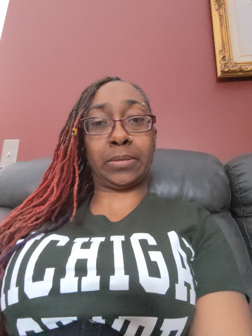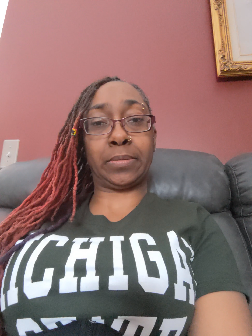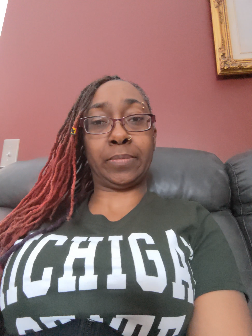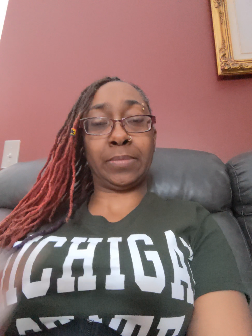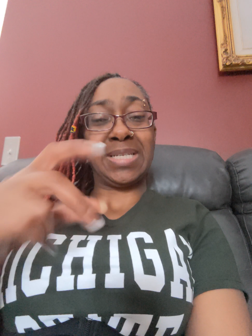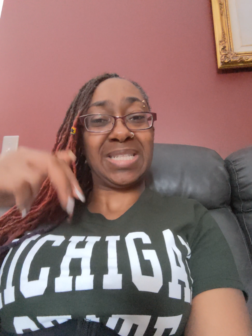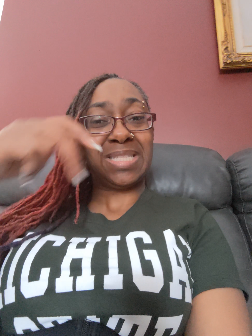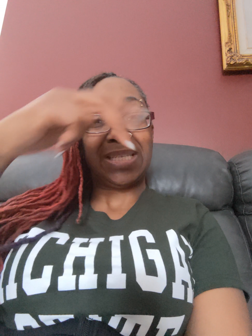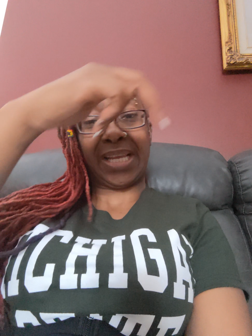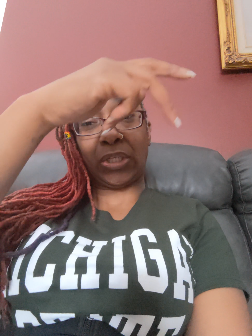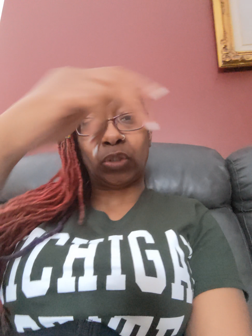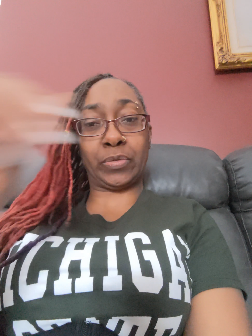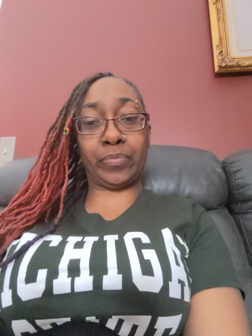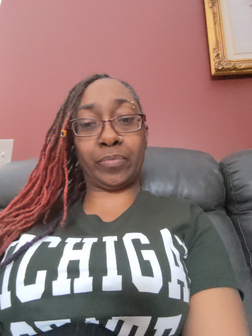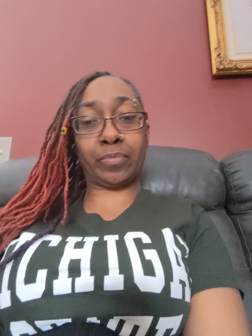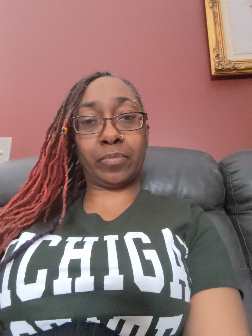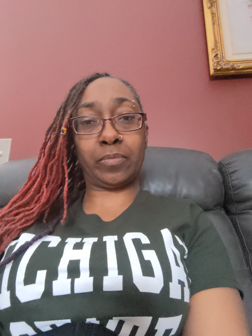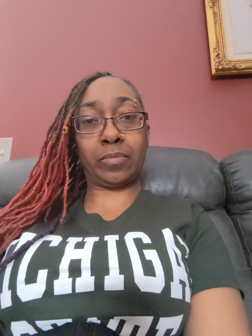stairs